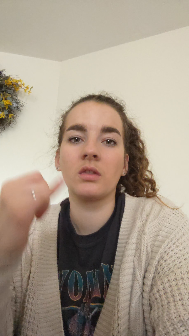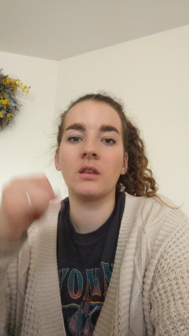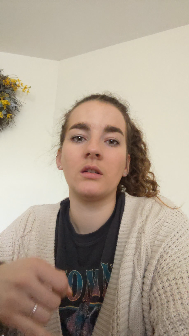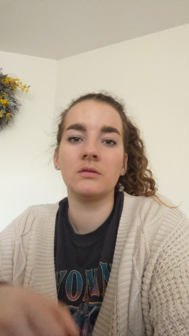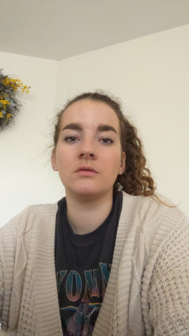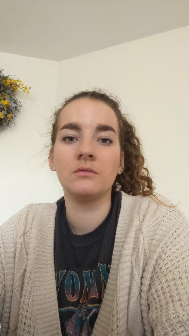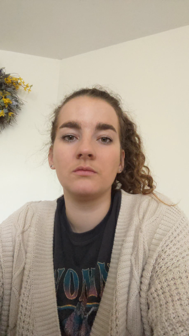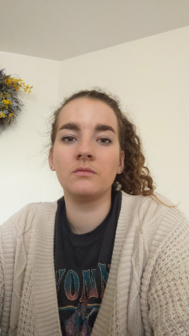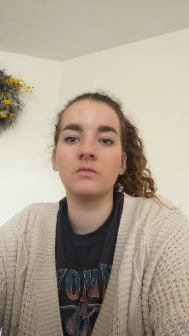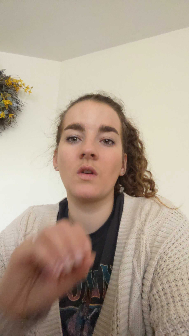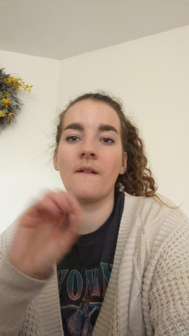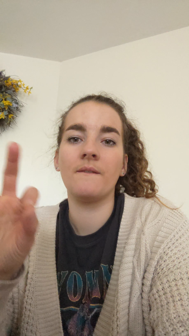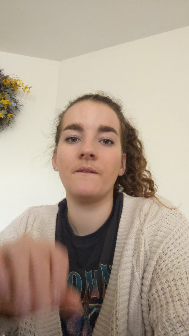off